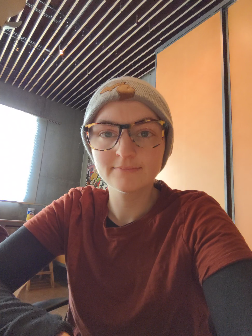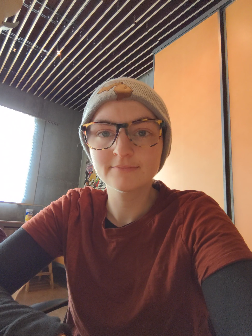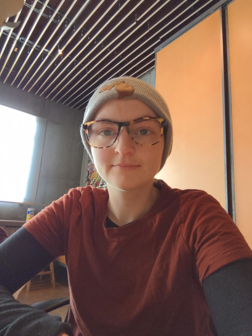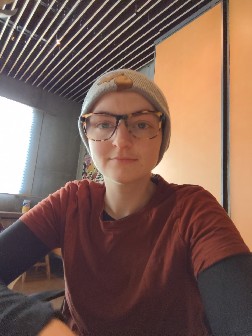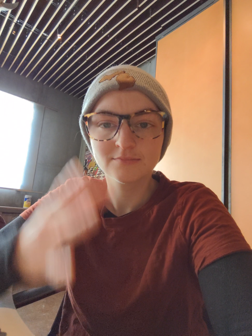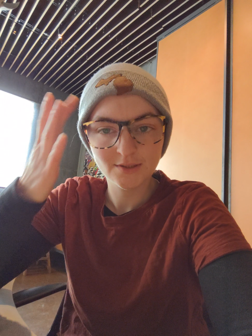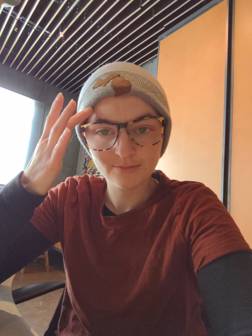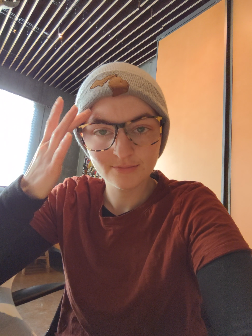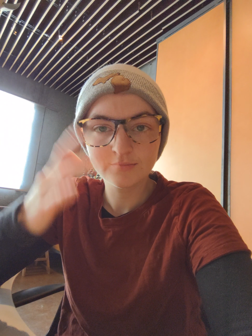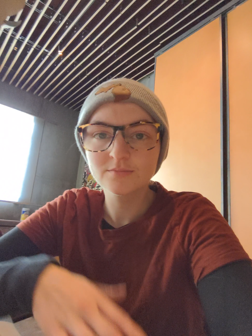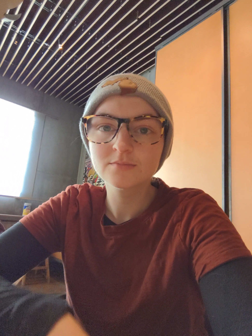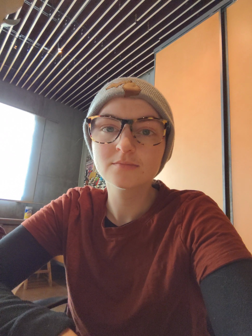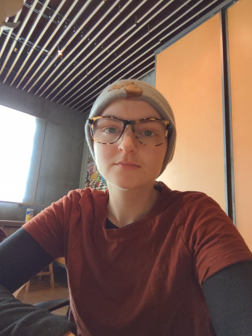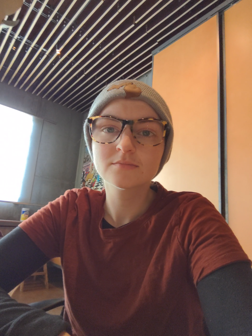sick